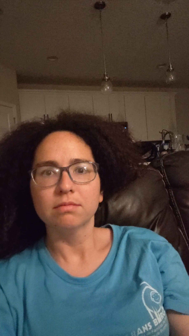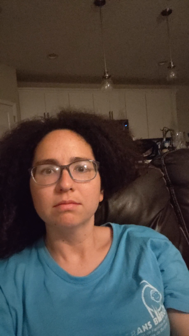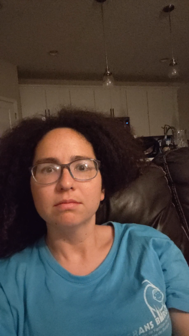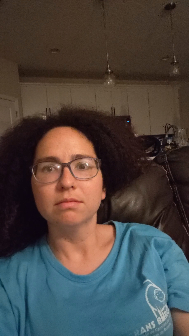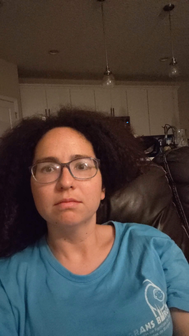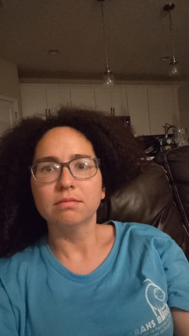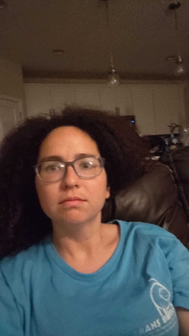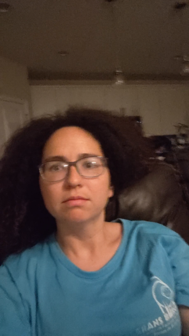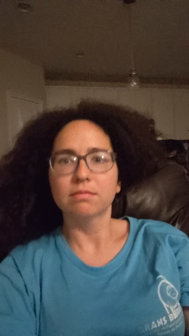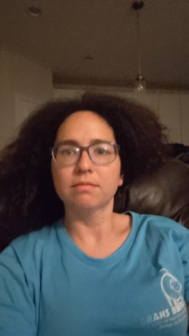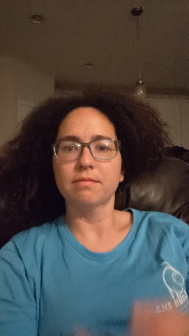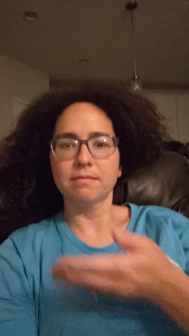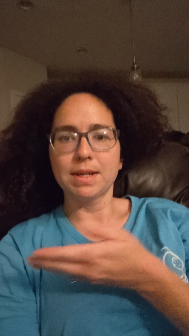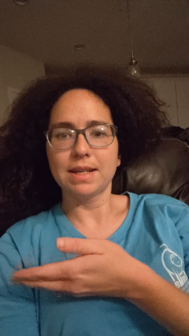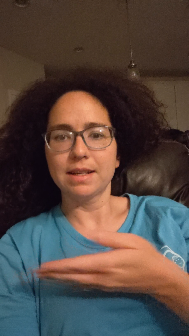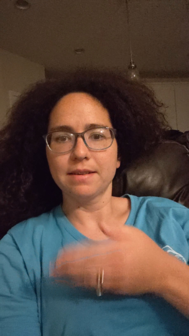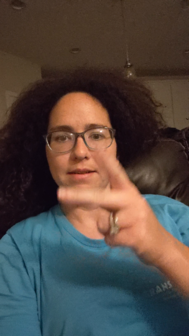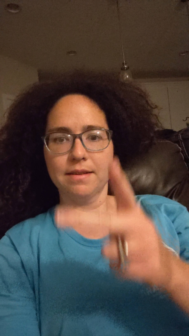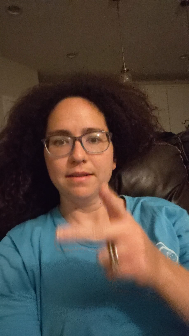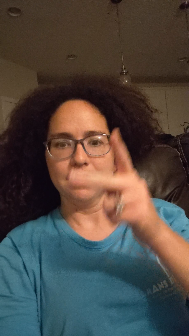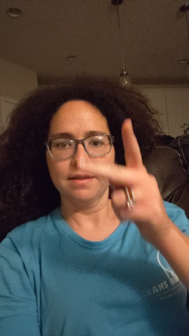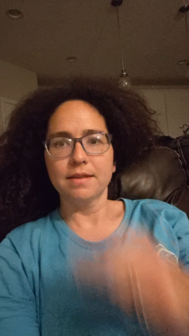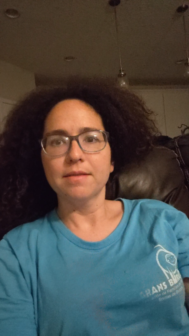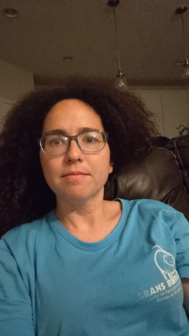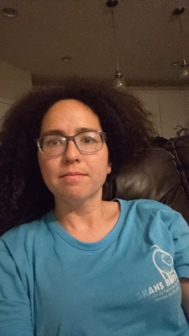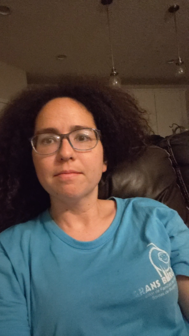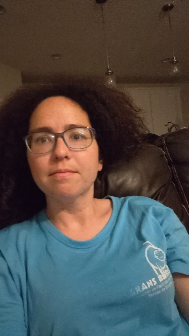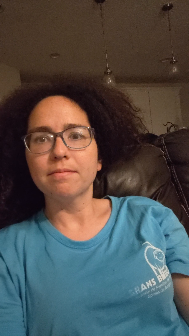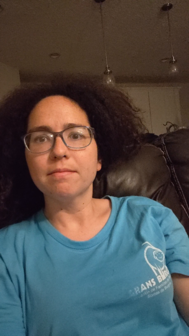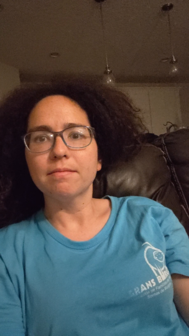babysitter